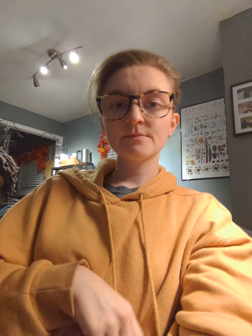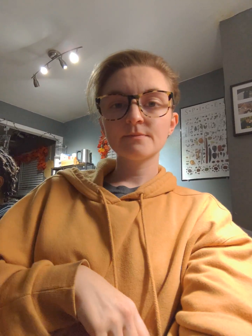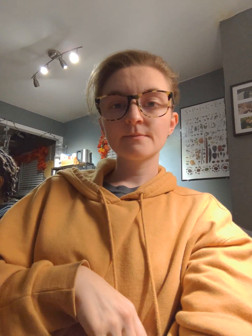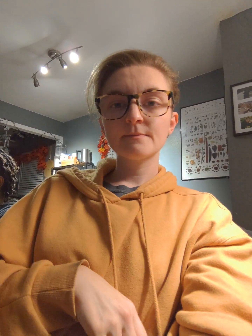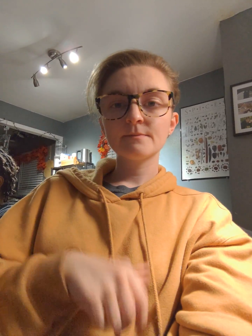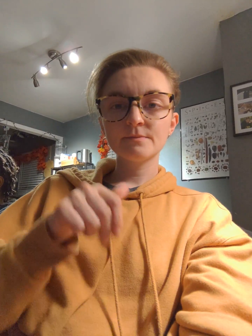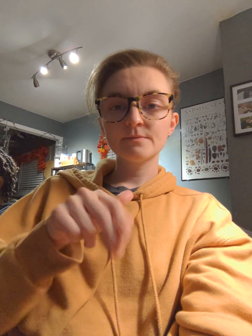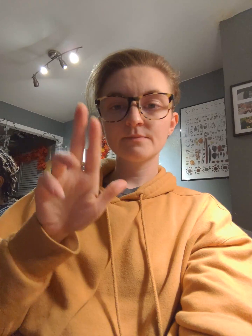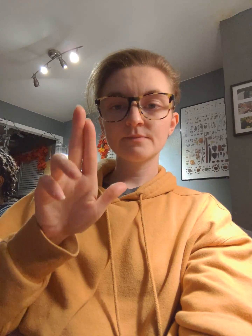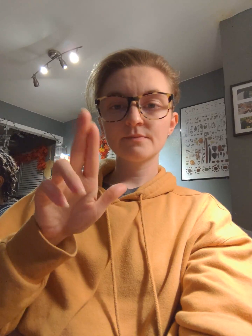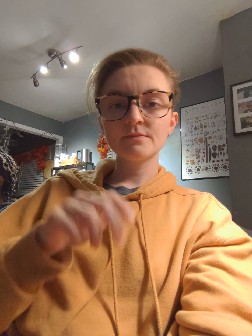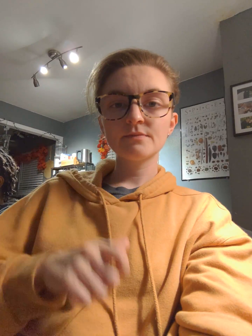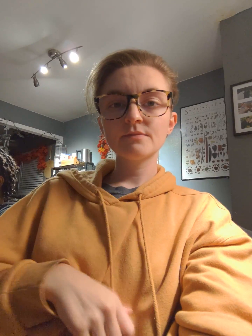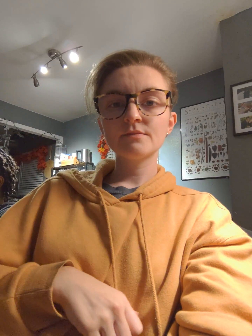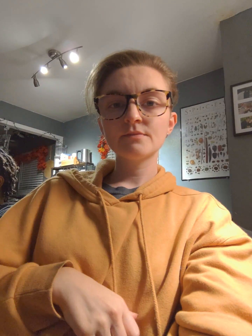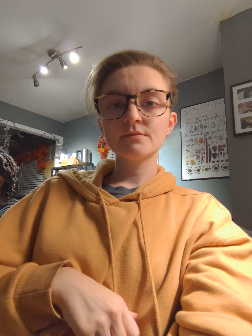lick